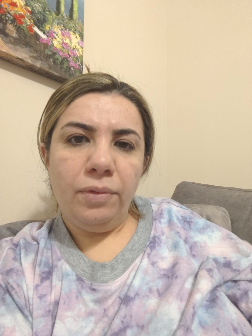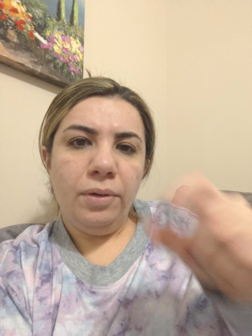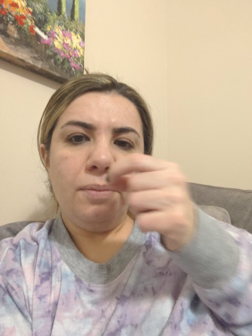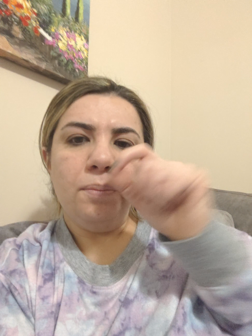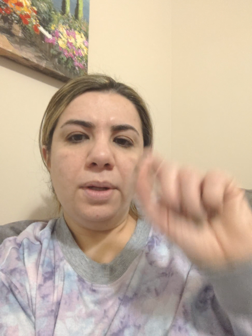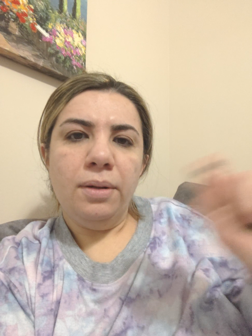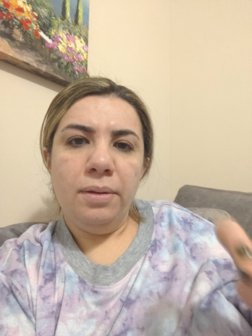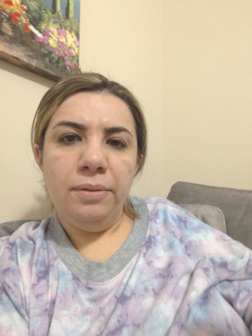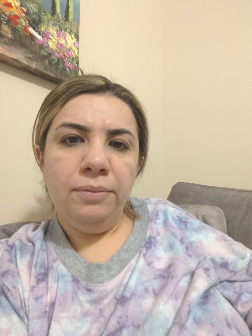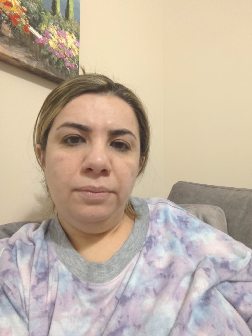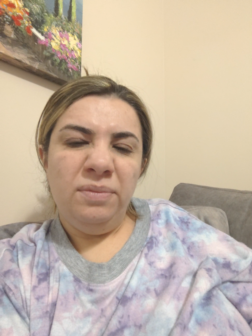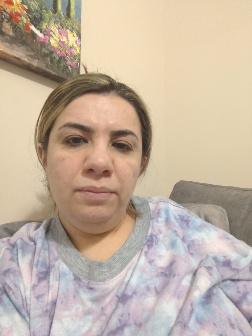pencil